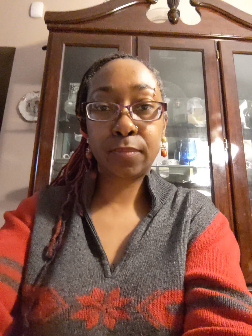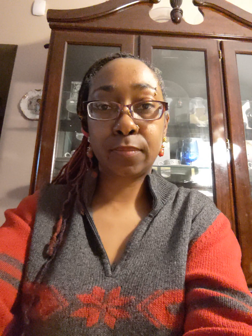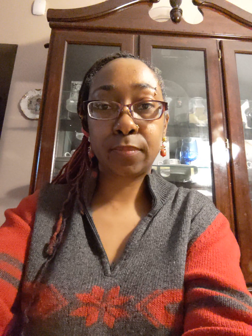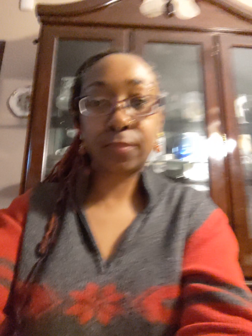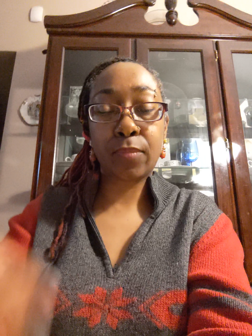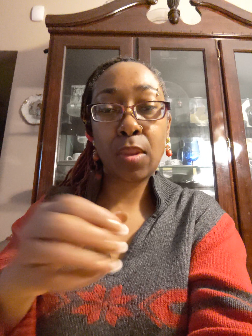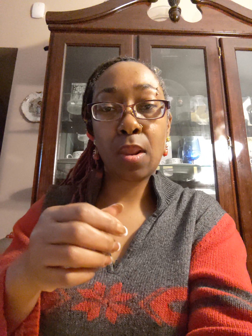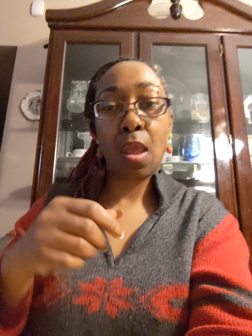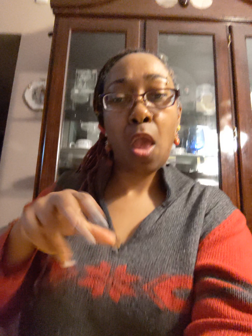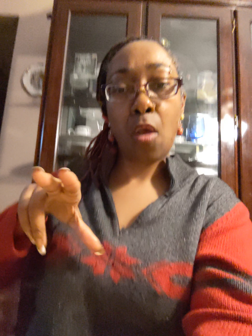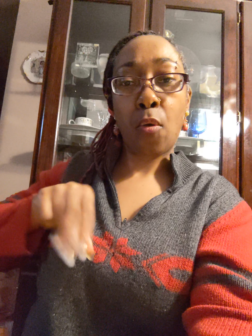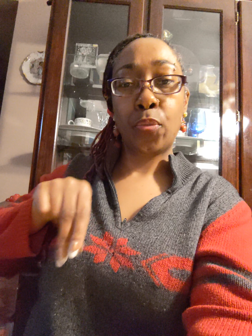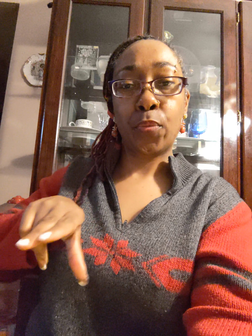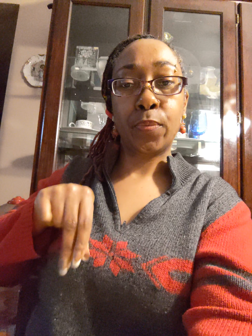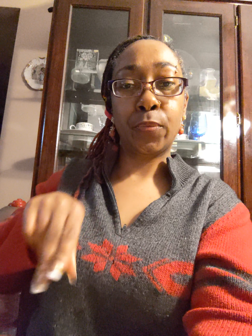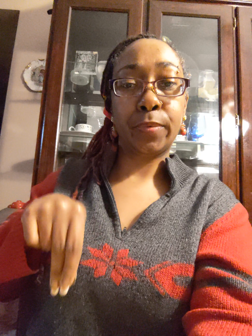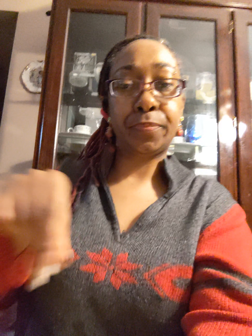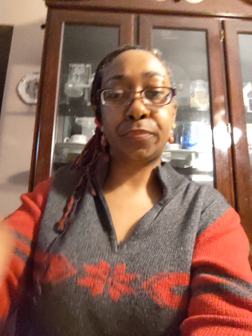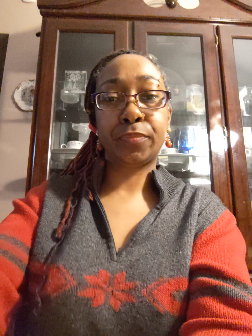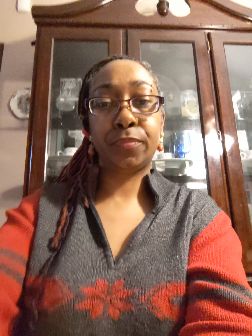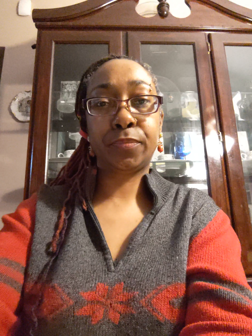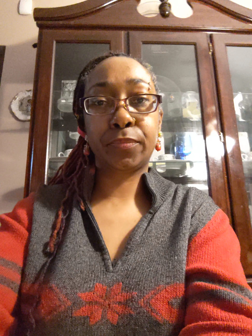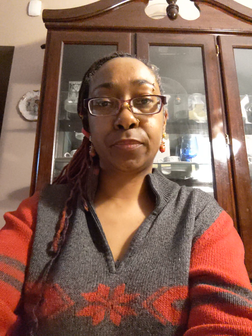underwear